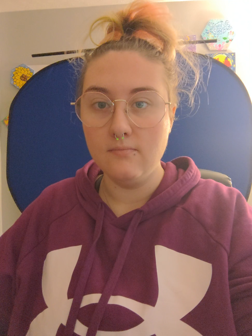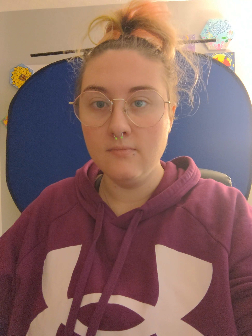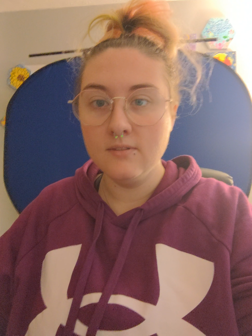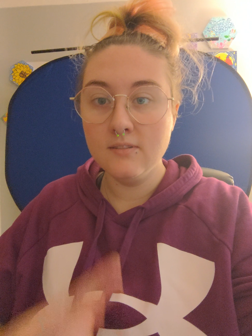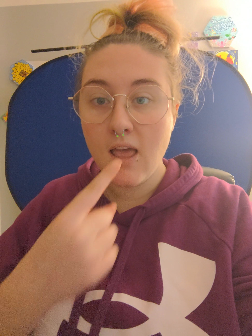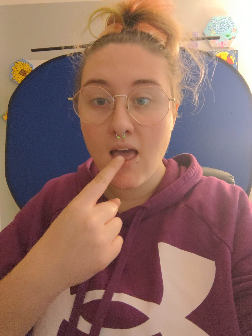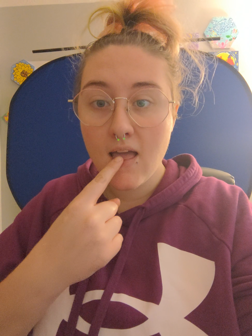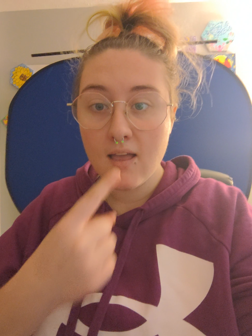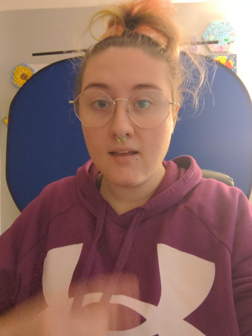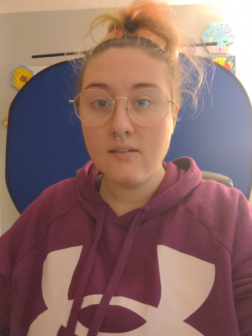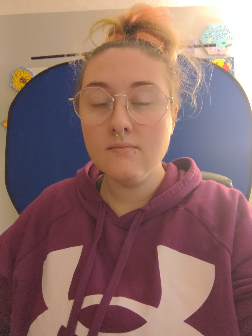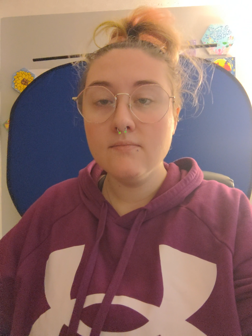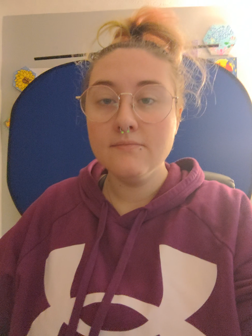tongue